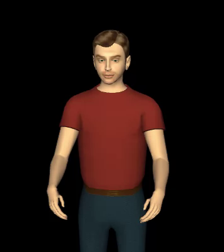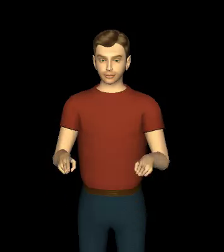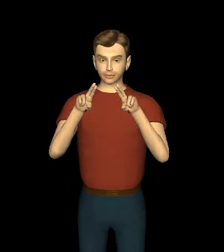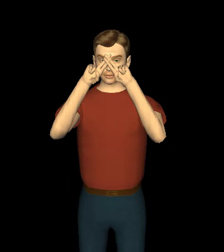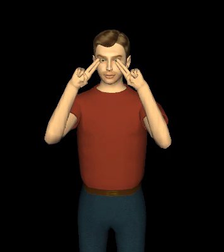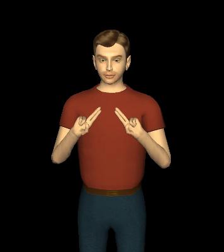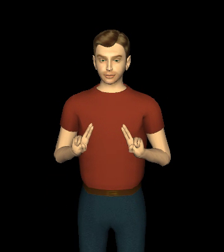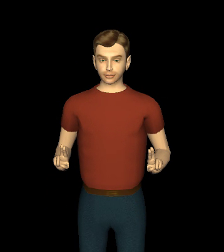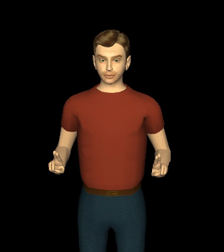دولي